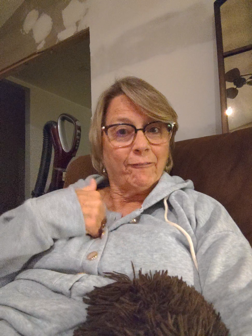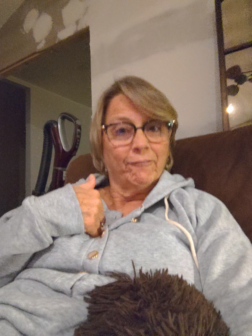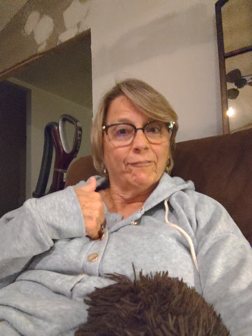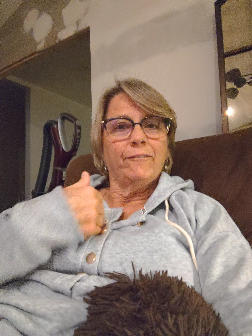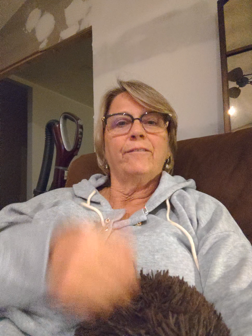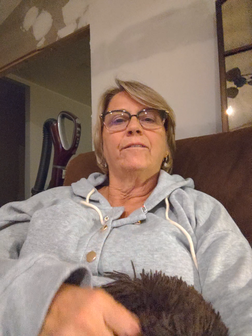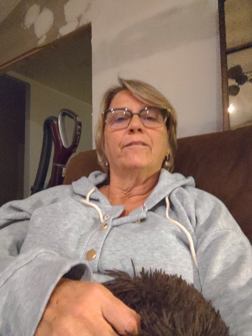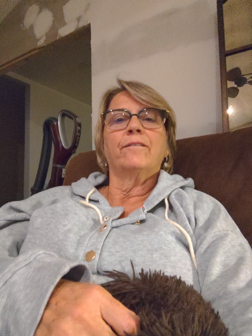have